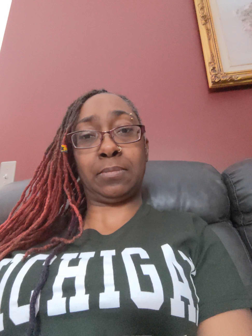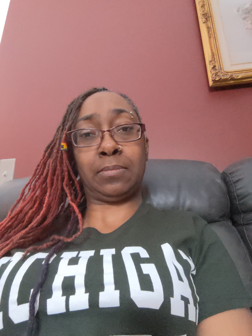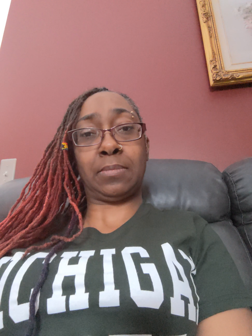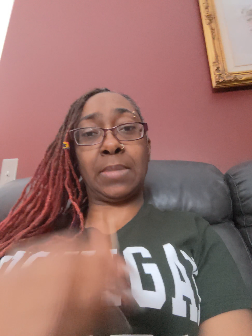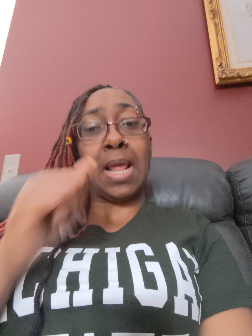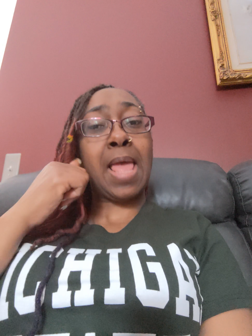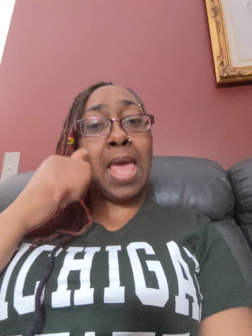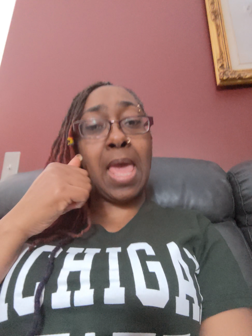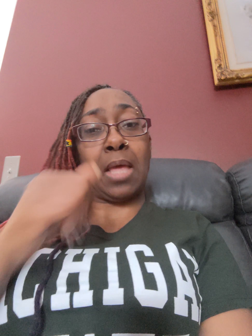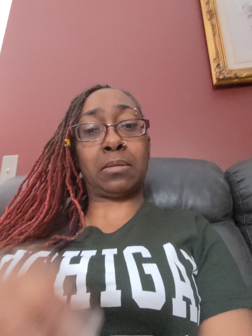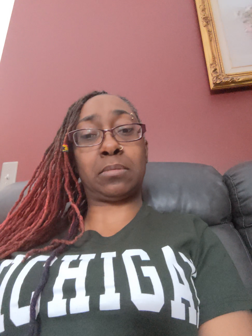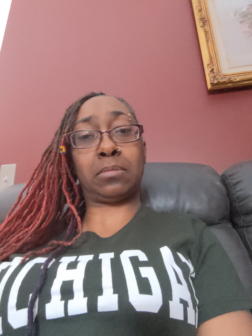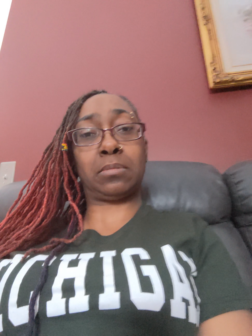aunt